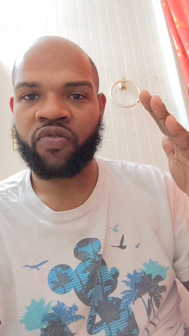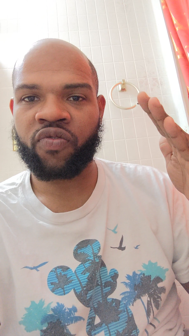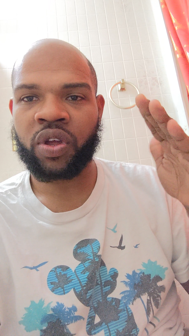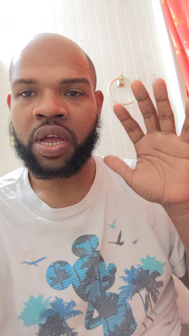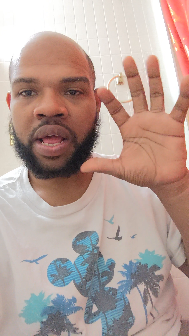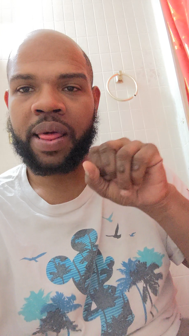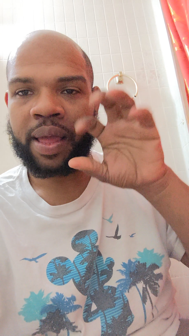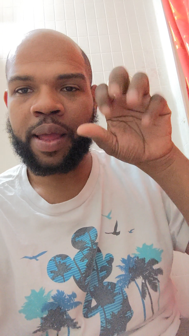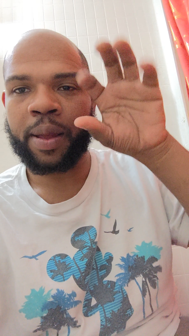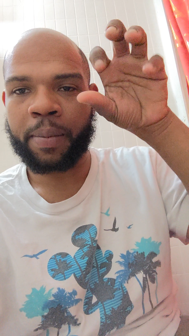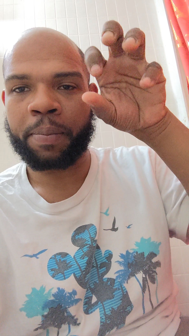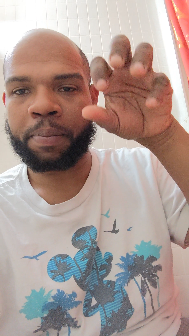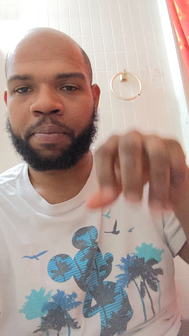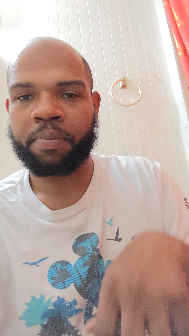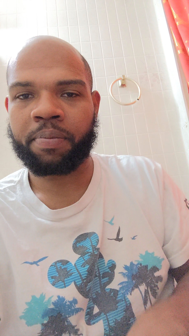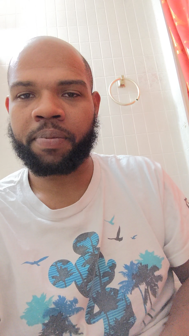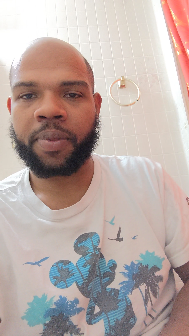climb